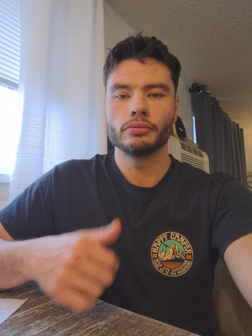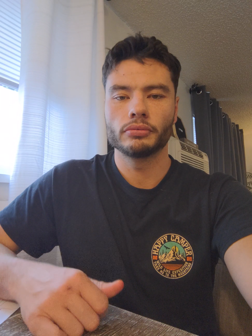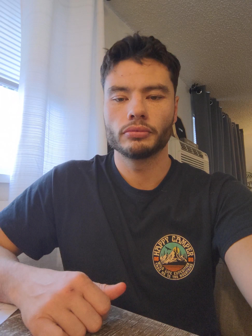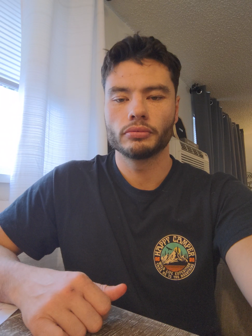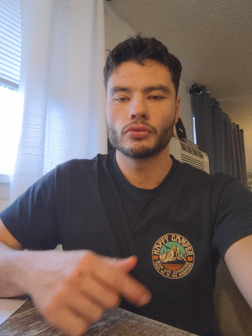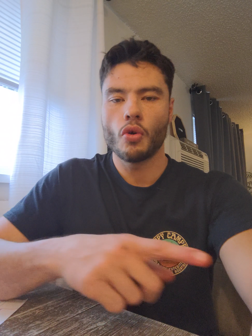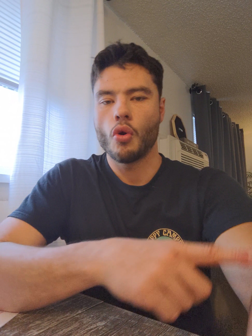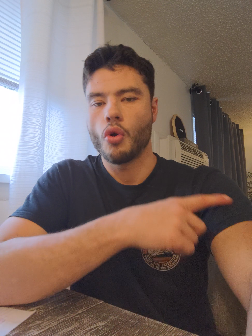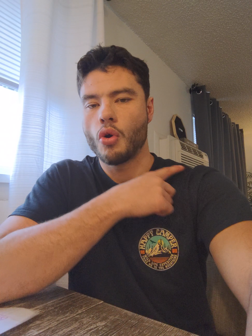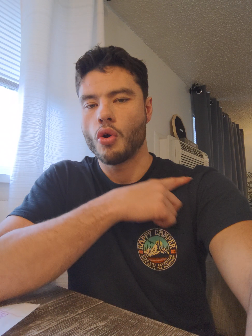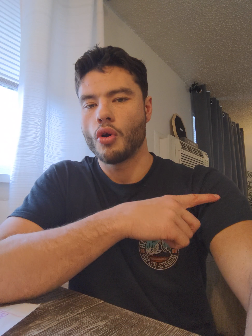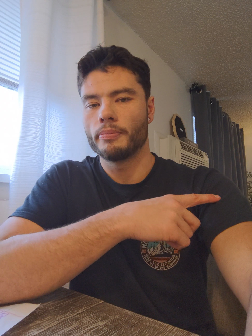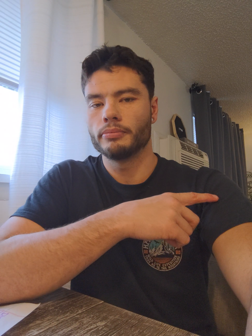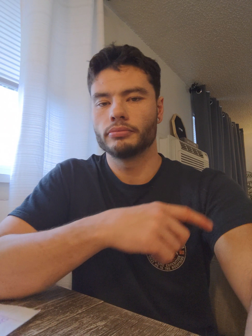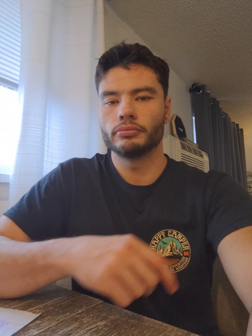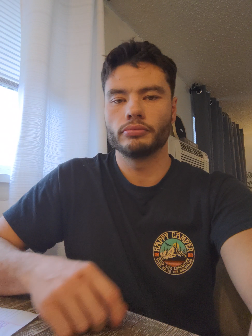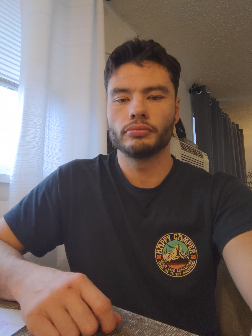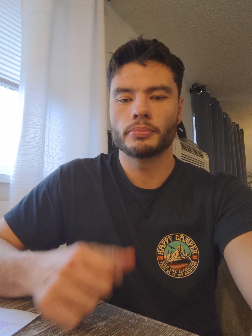arm